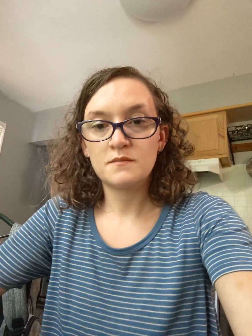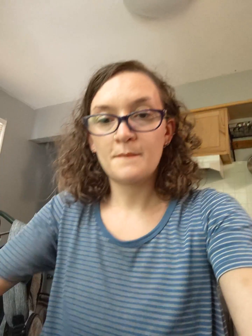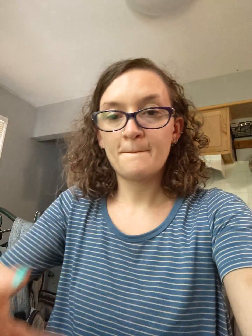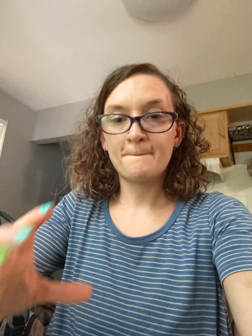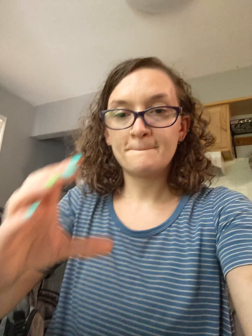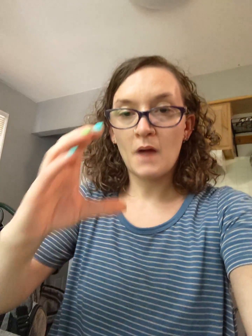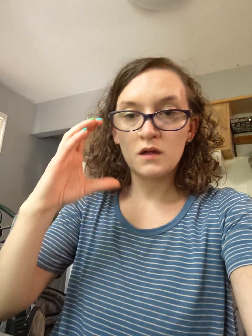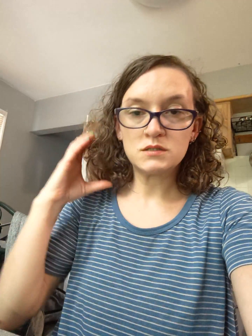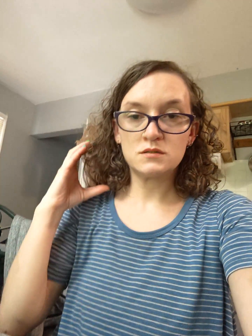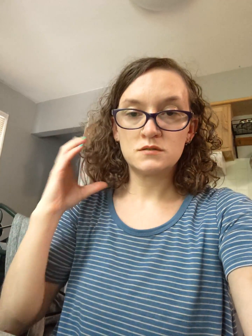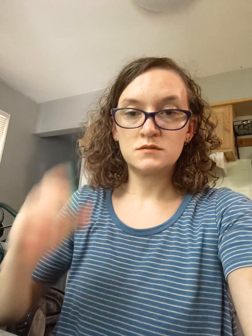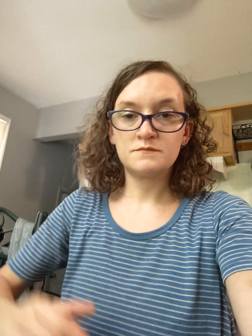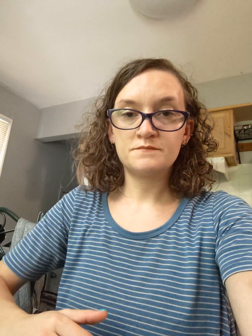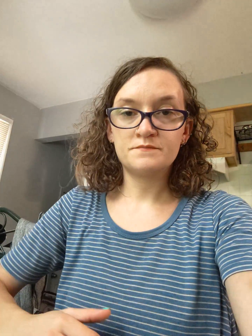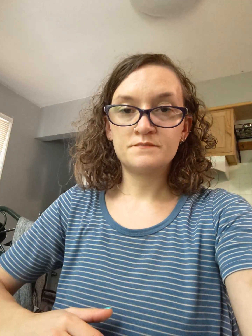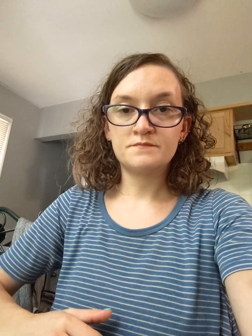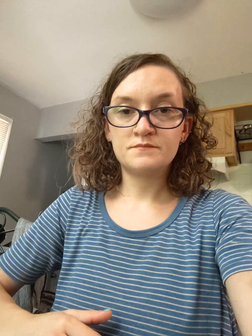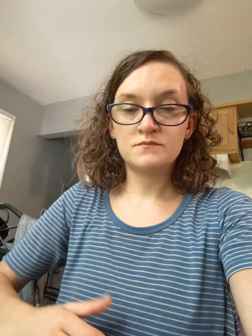bus